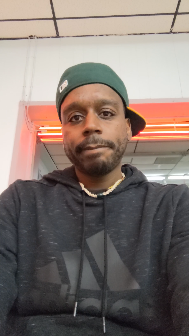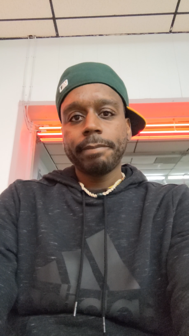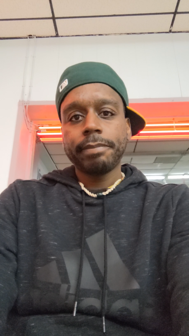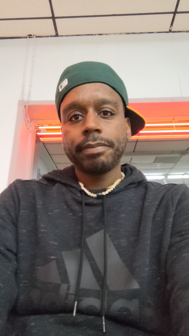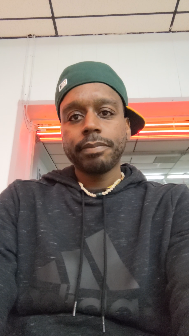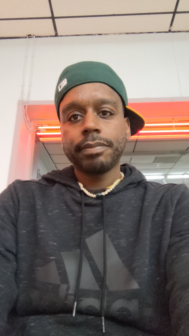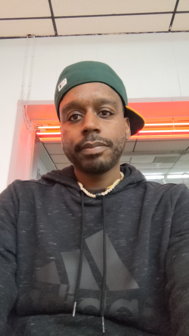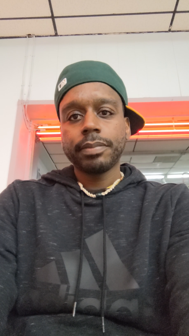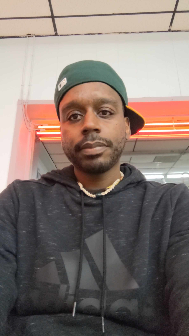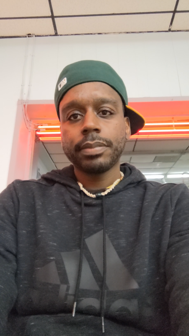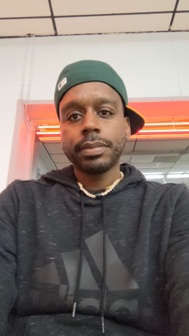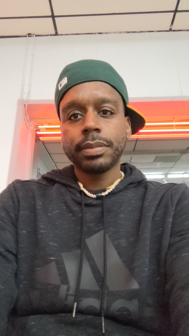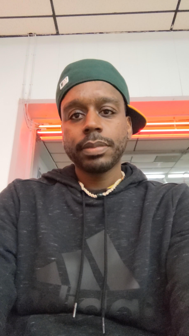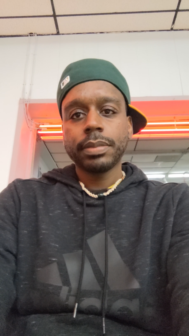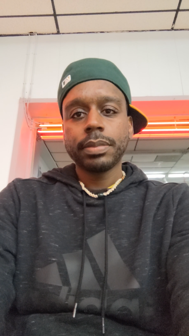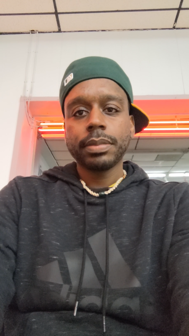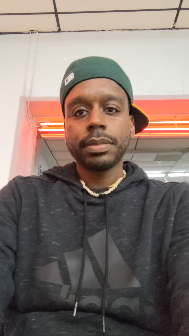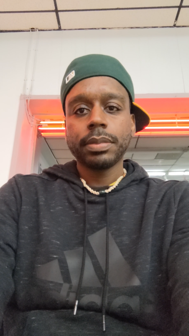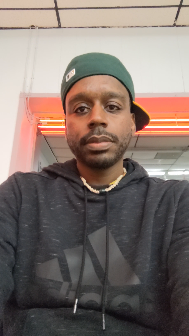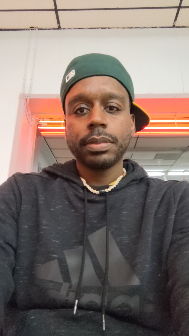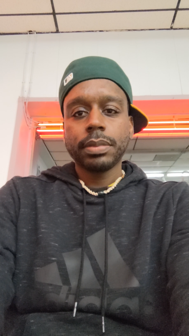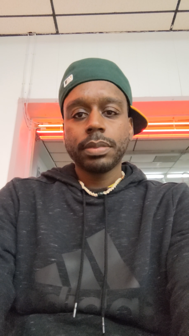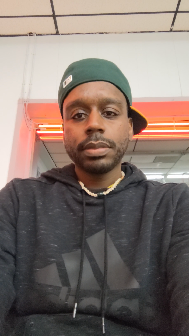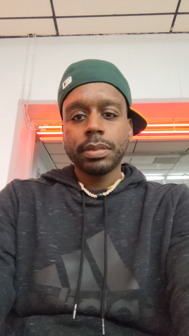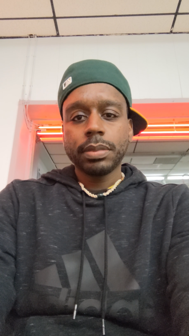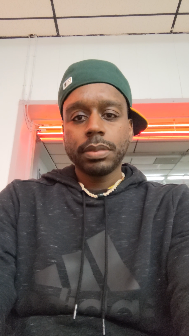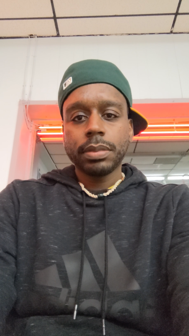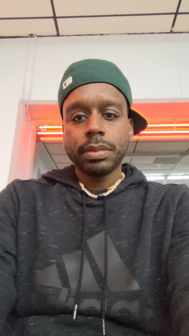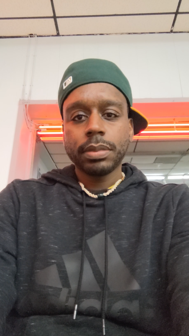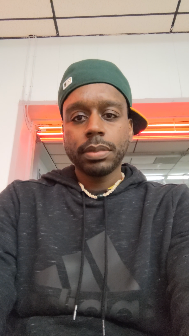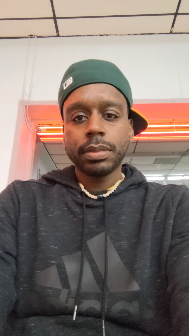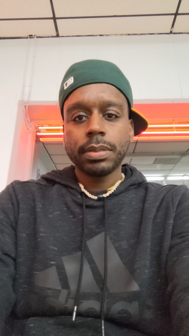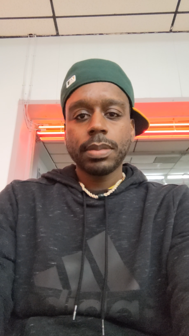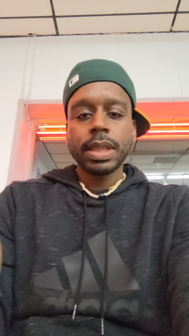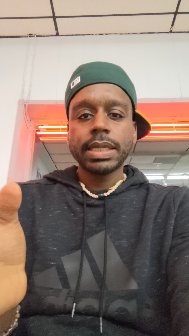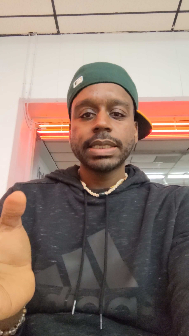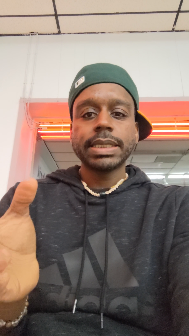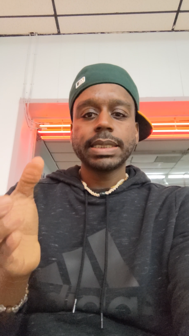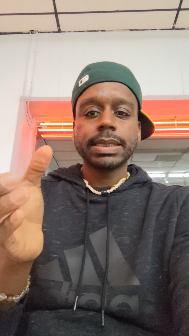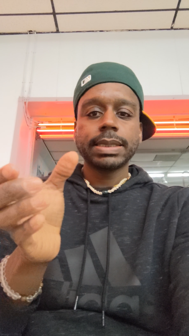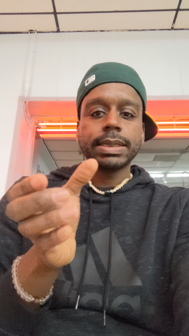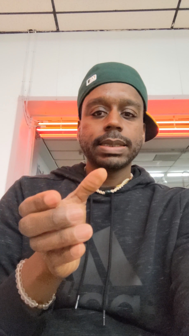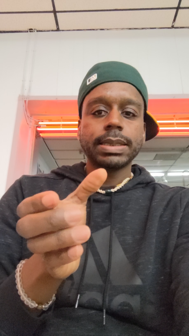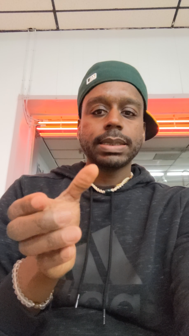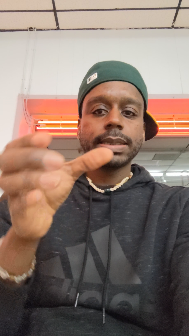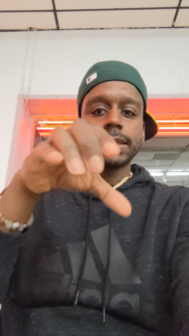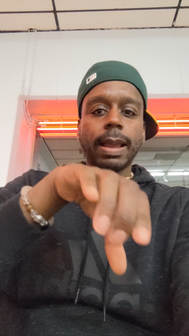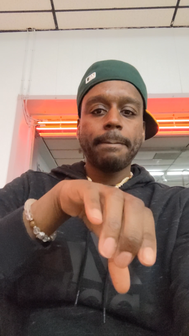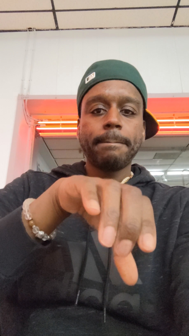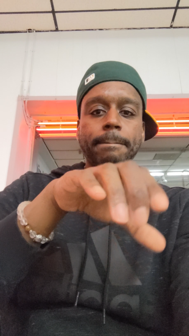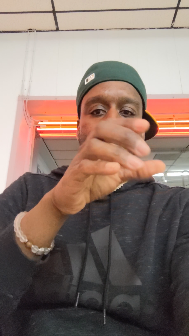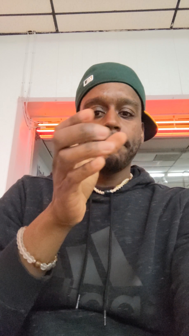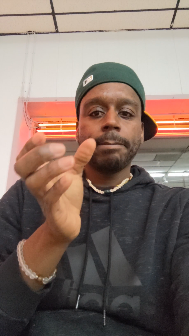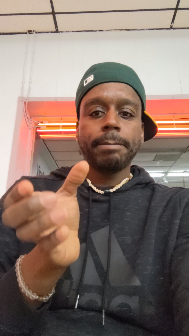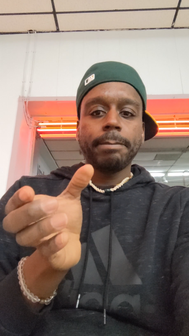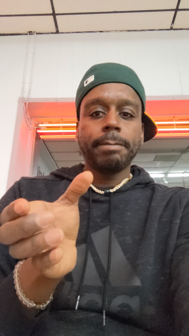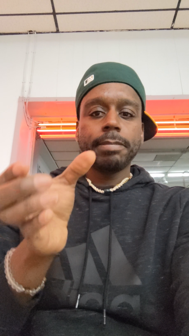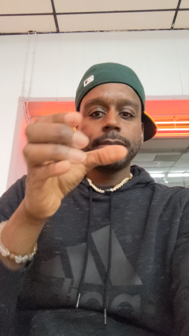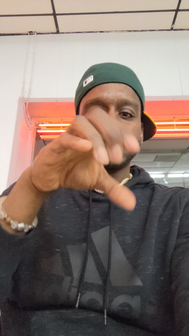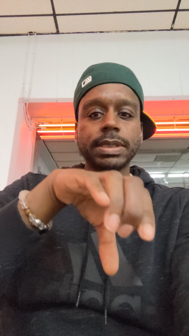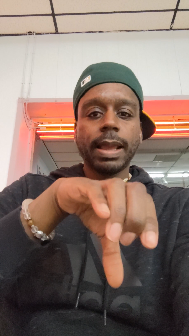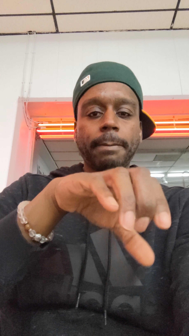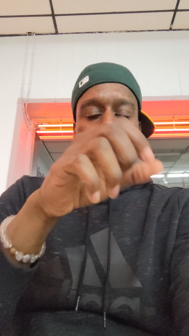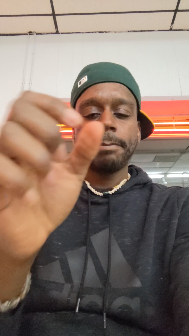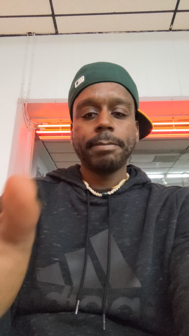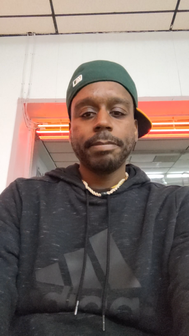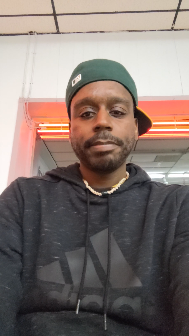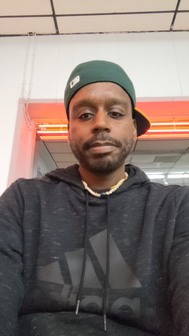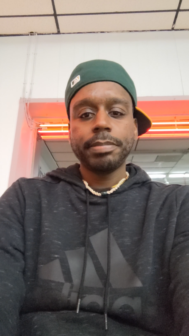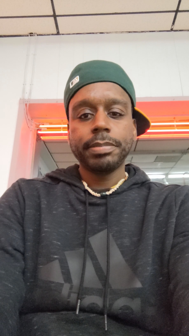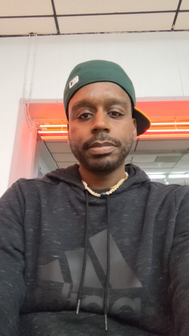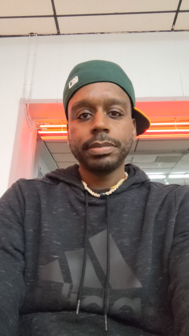dump